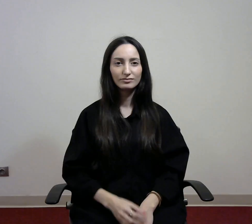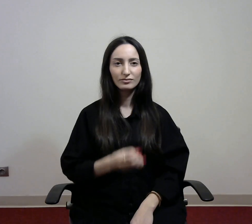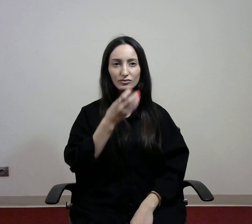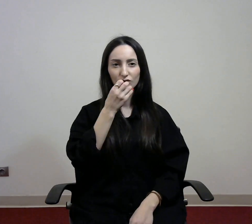bakı